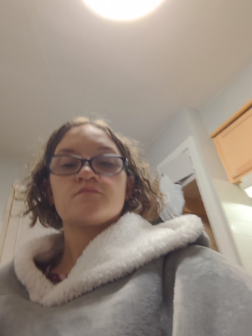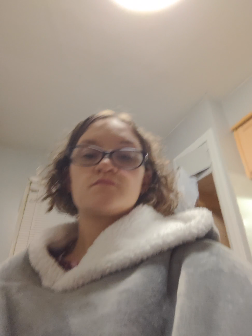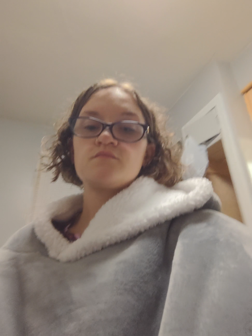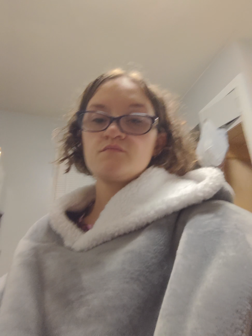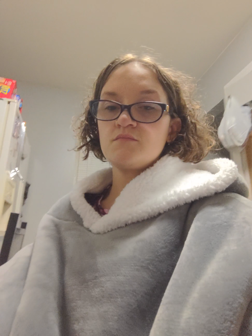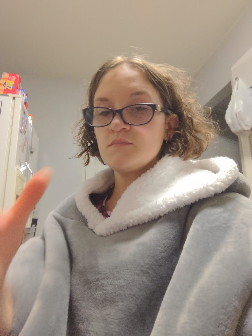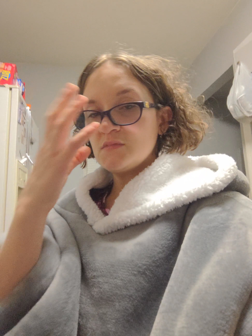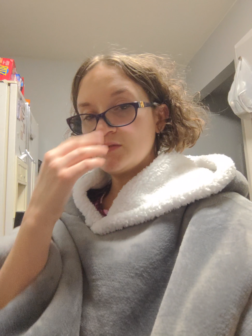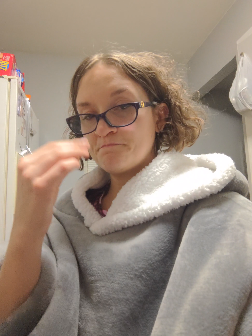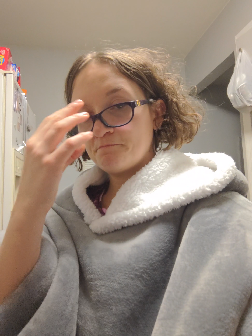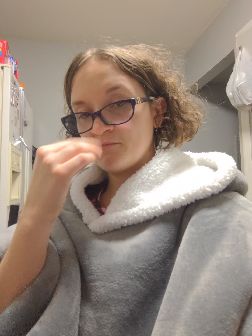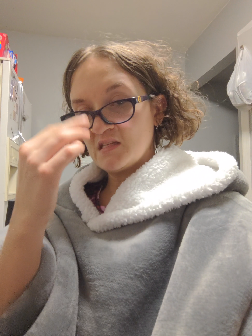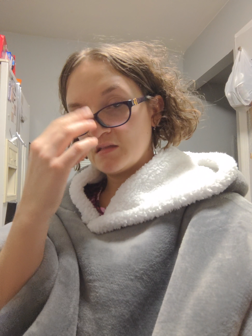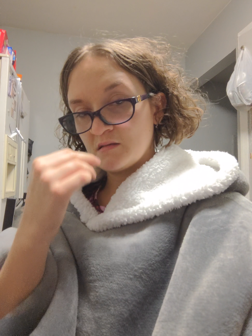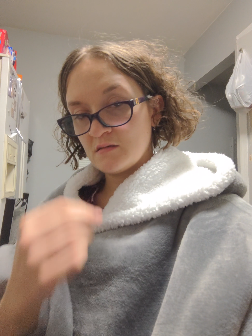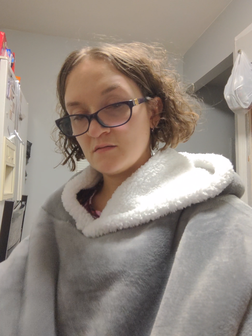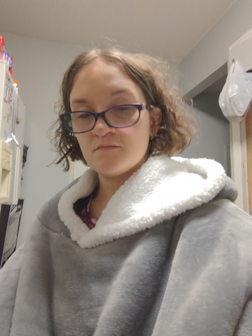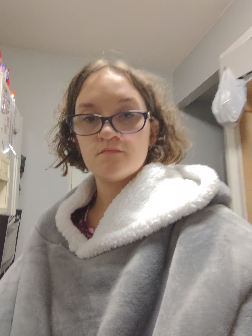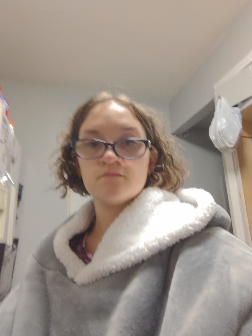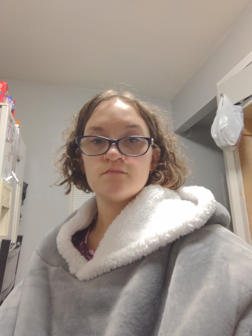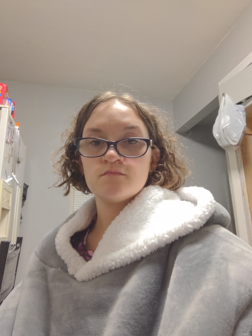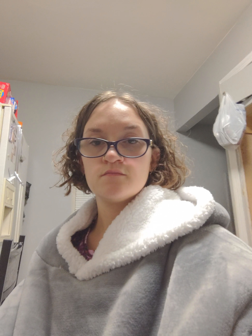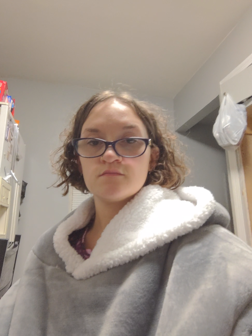sleepy